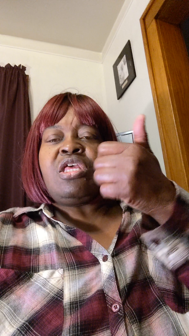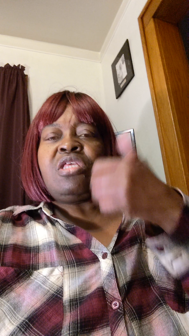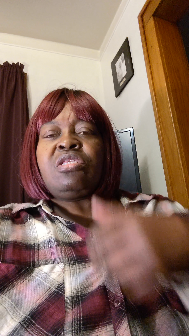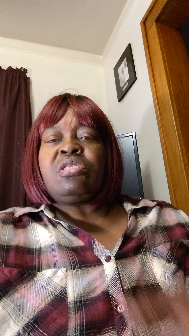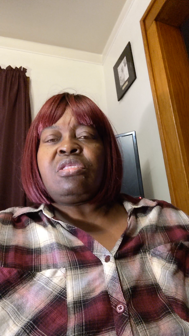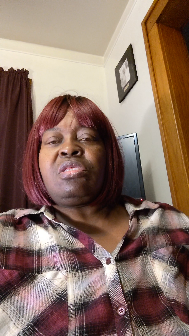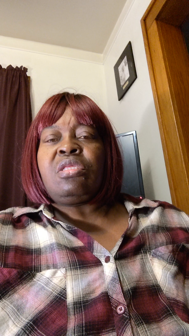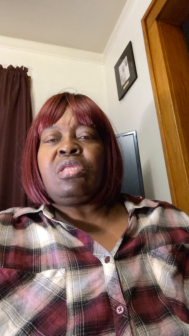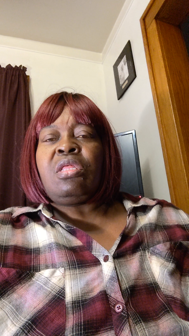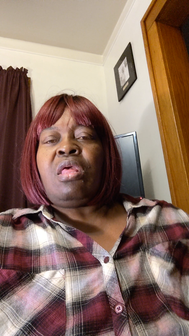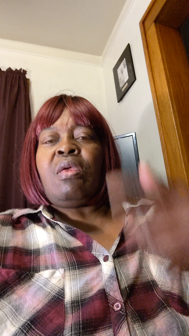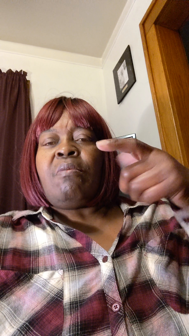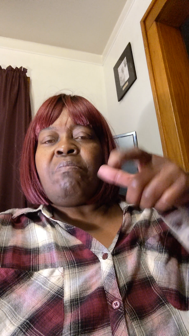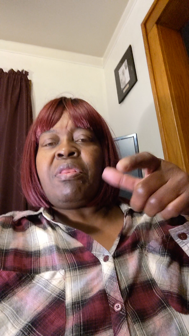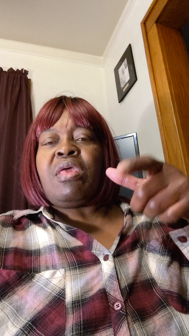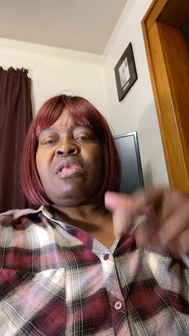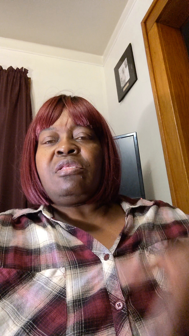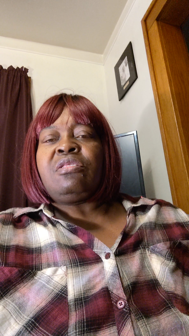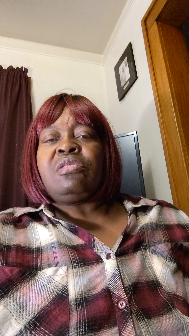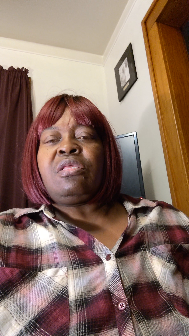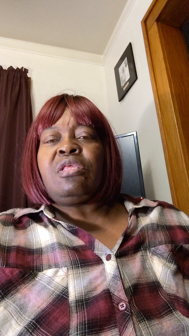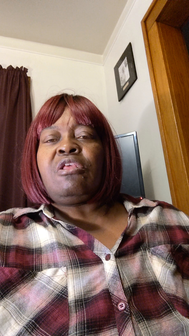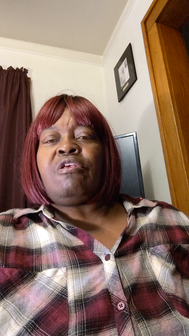plate